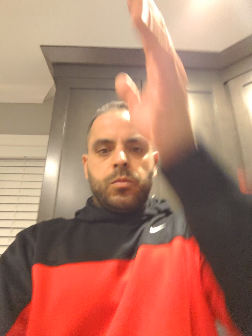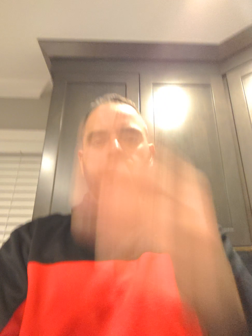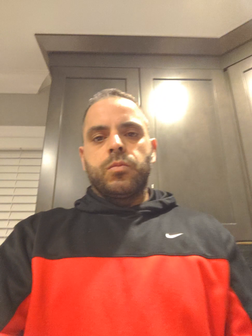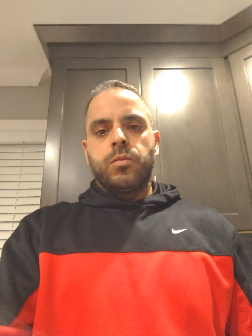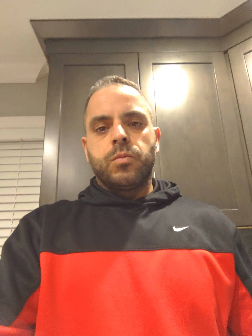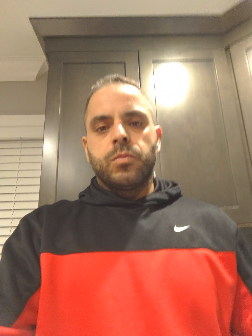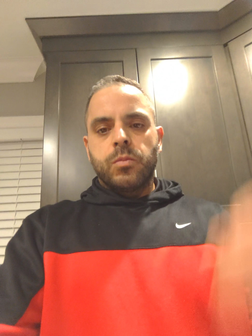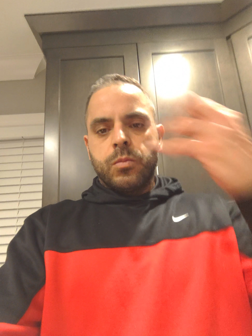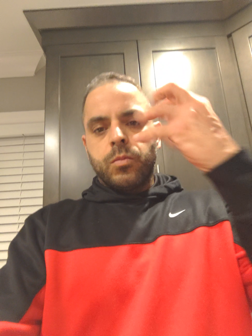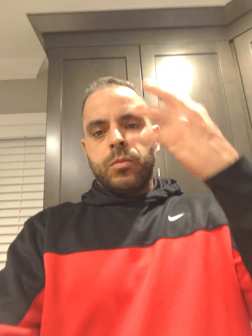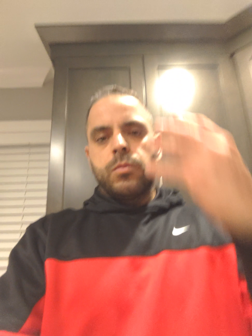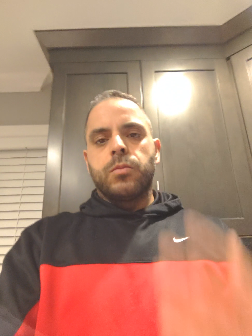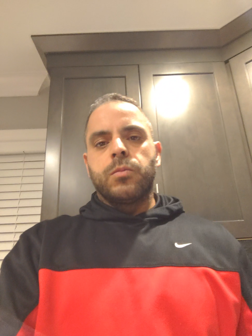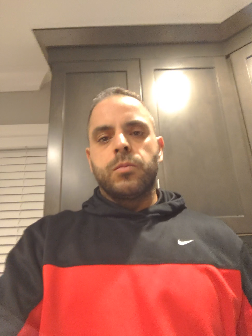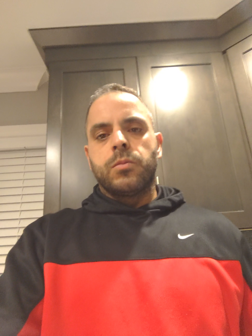shower